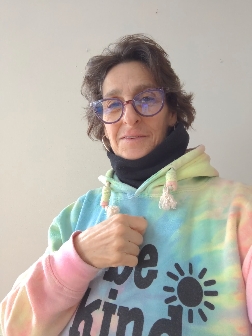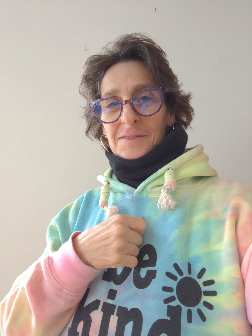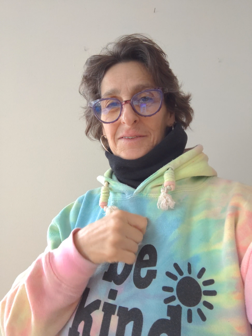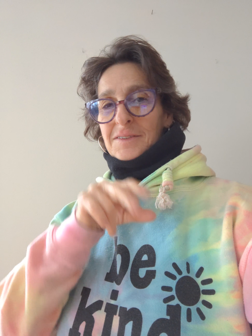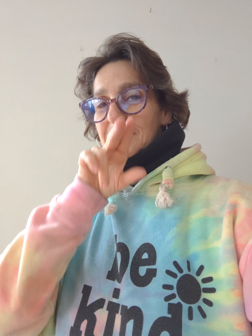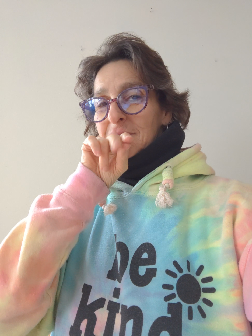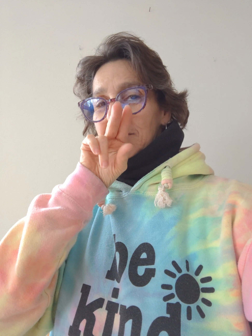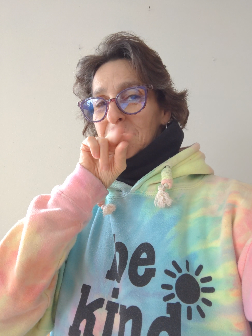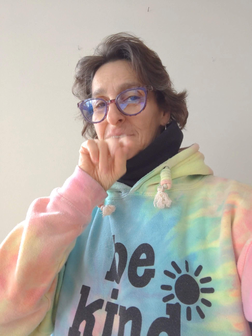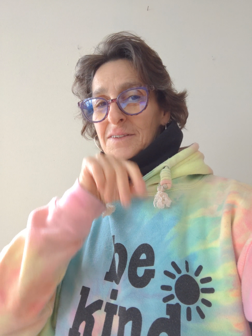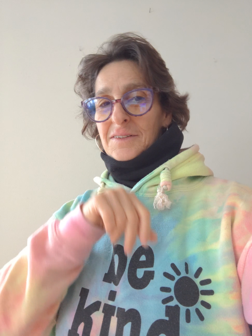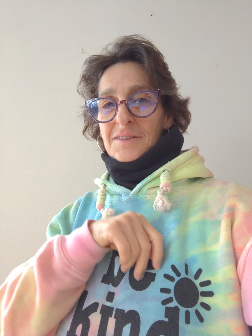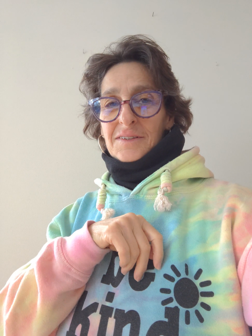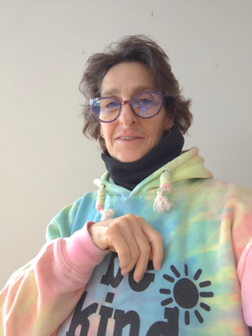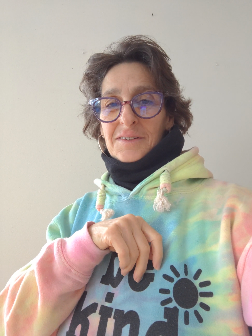duck